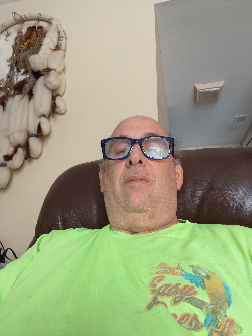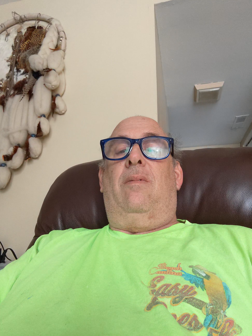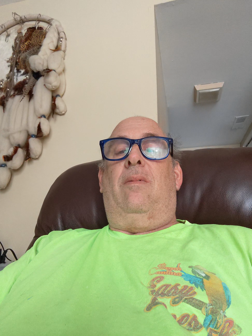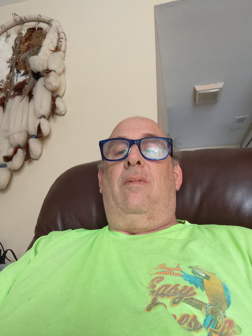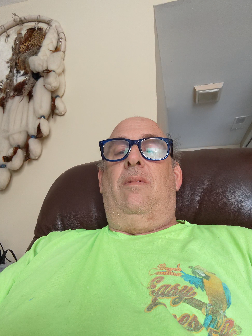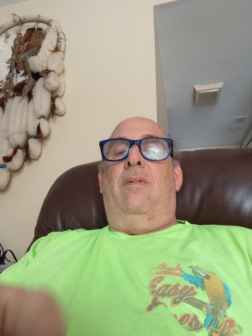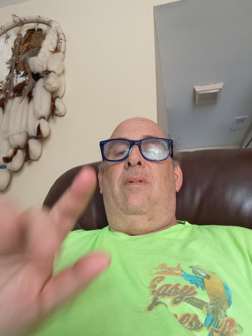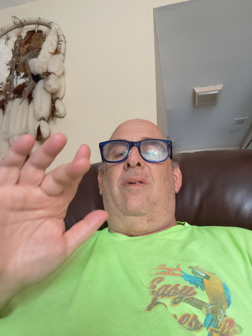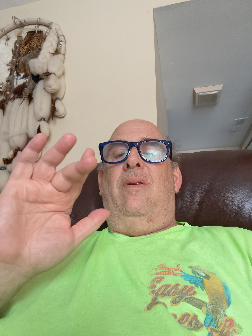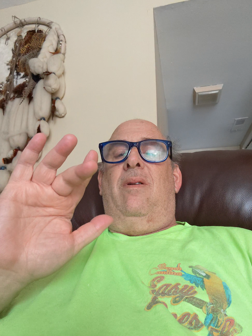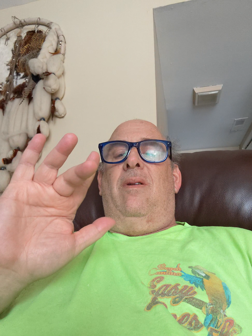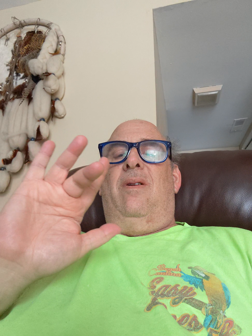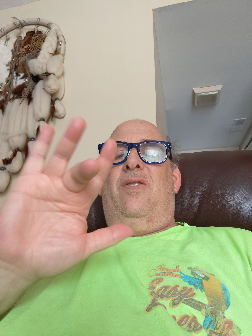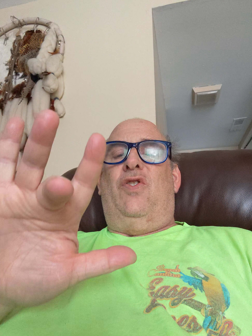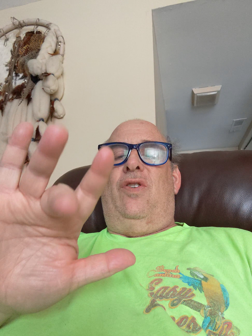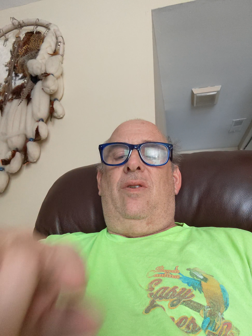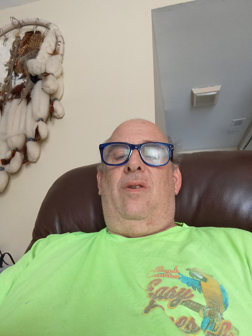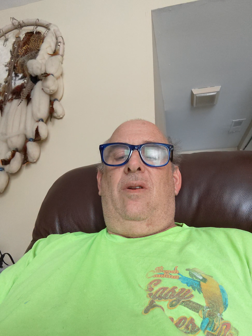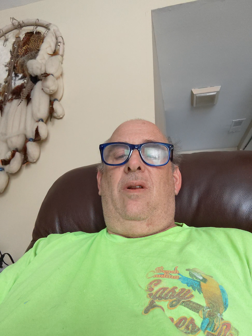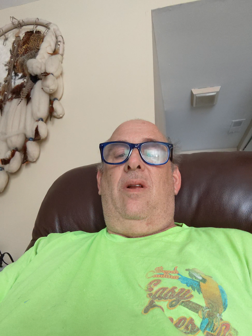touch